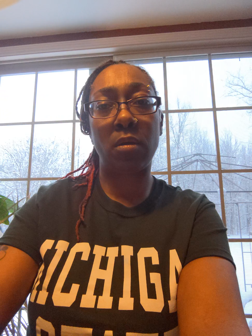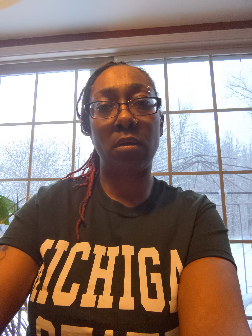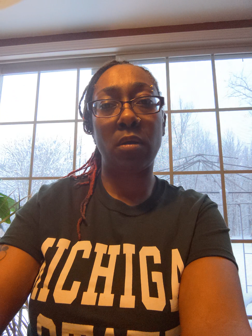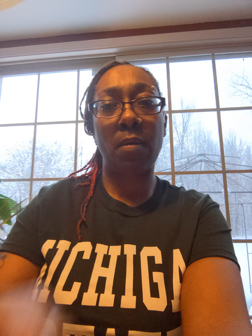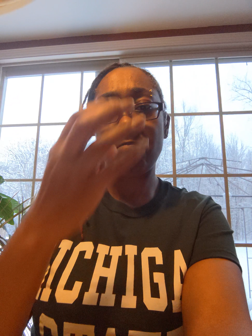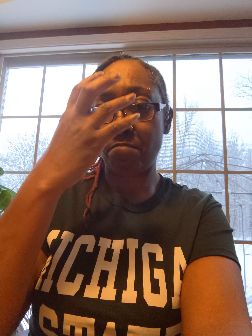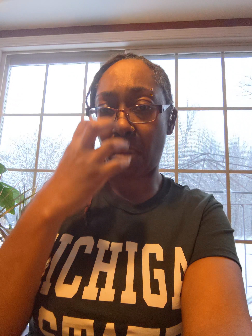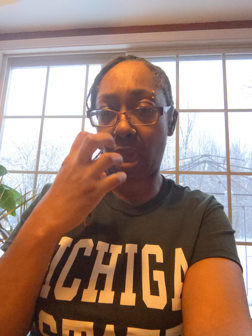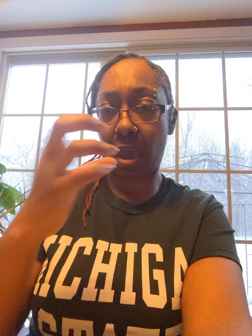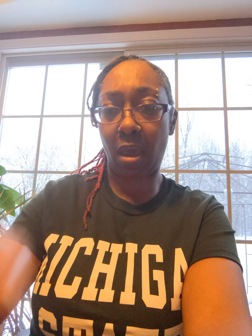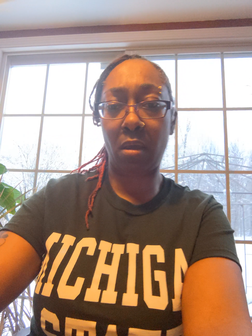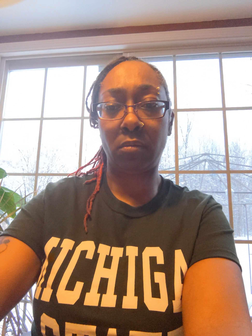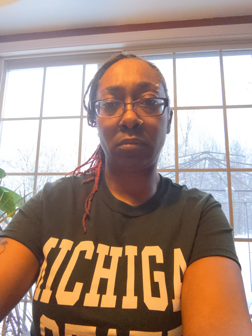mad